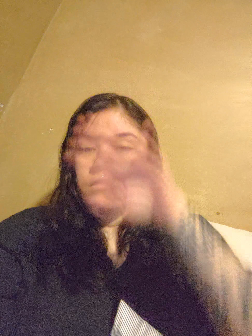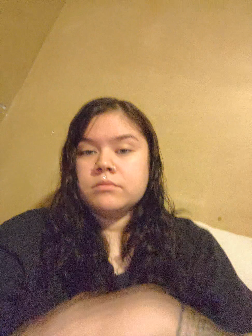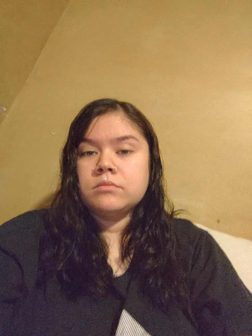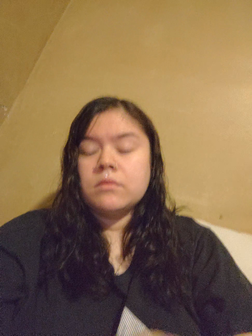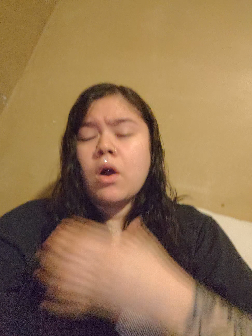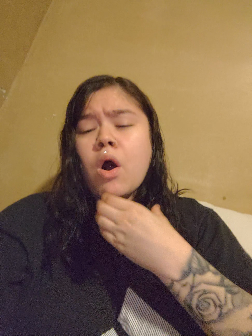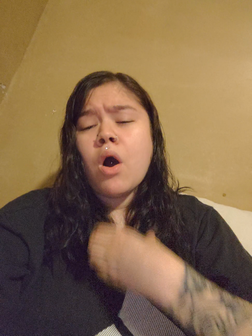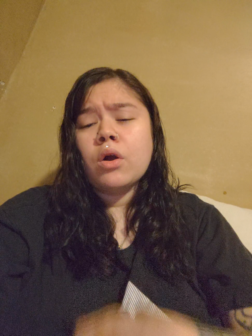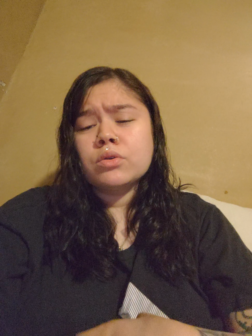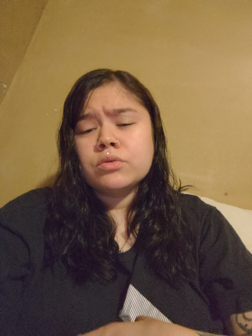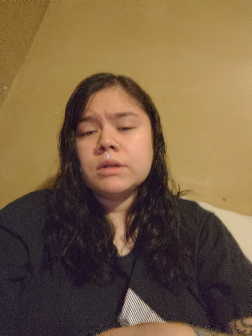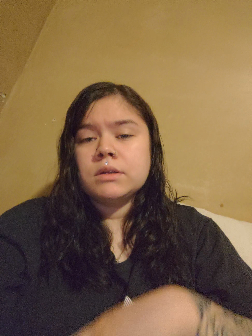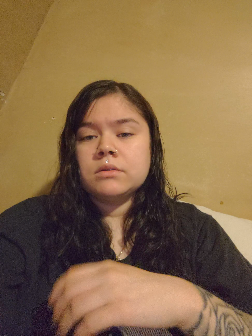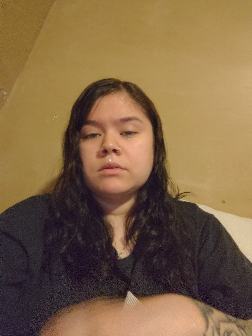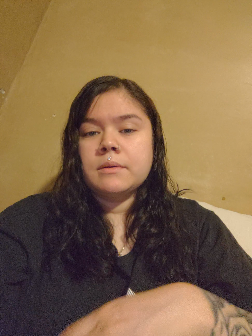hungry